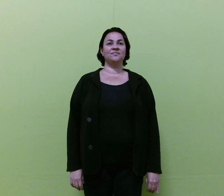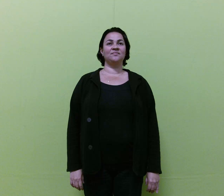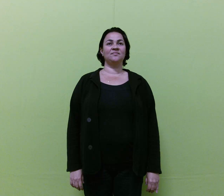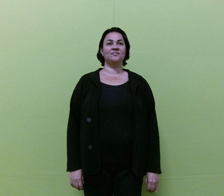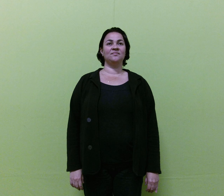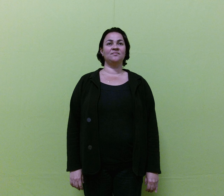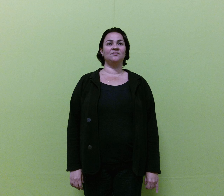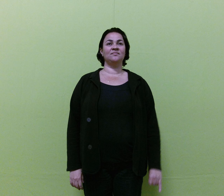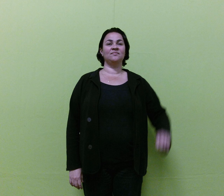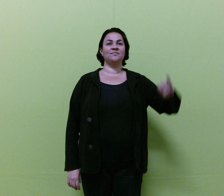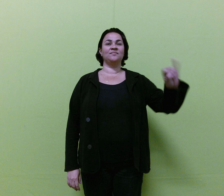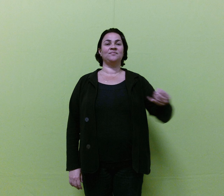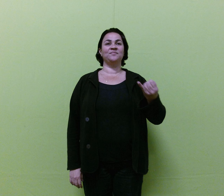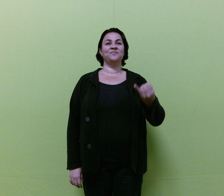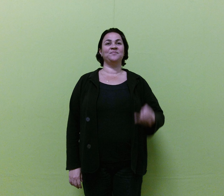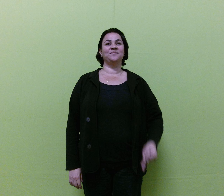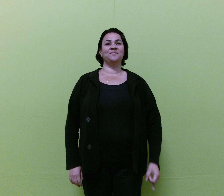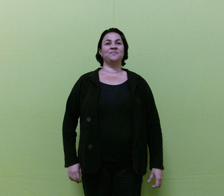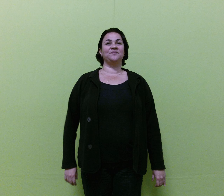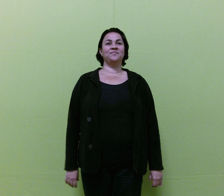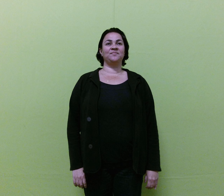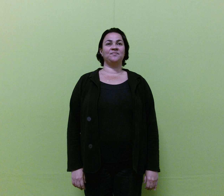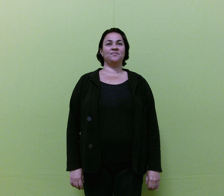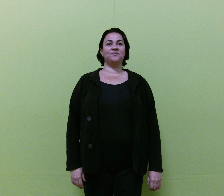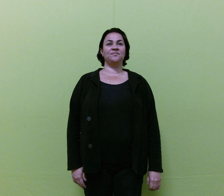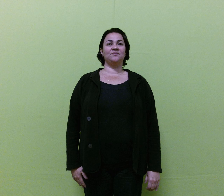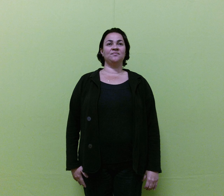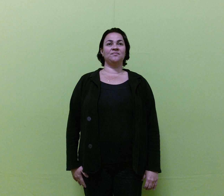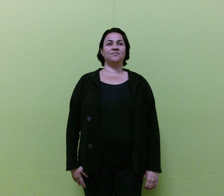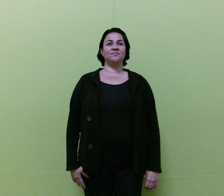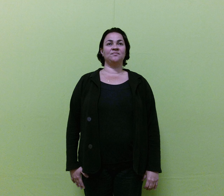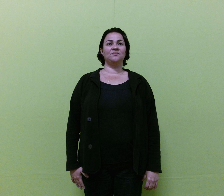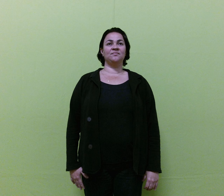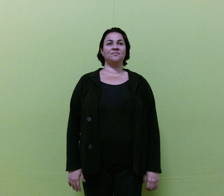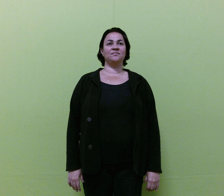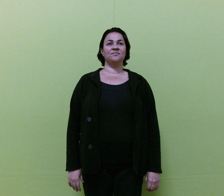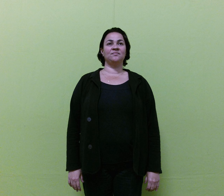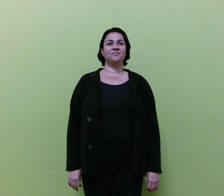aproveitar